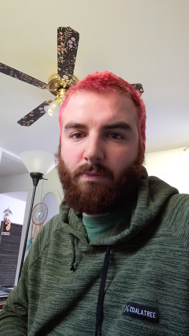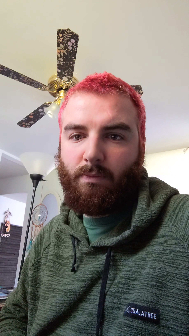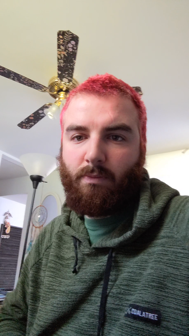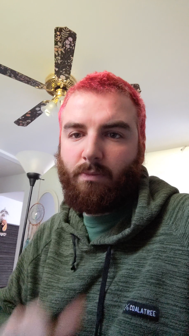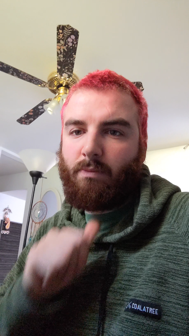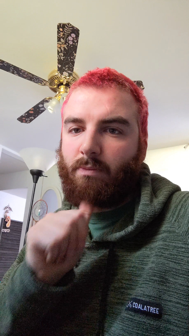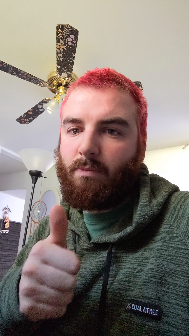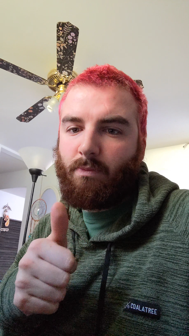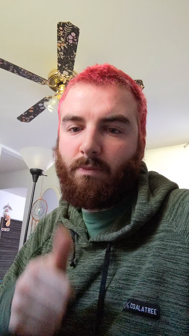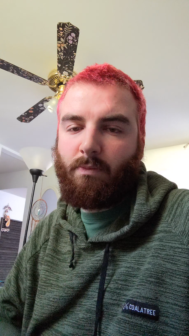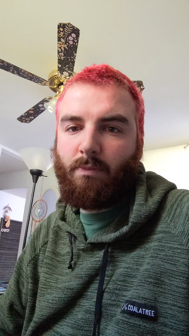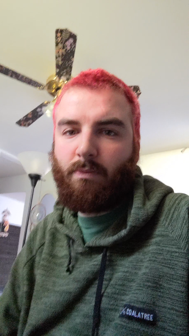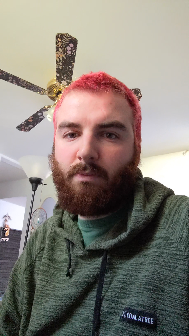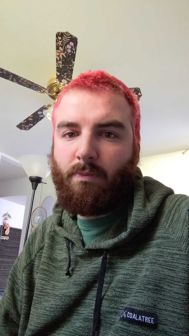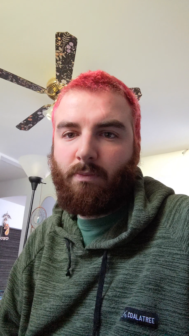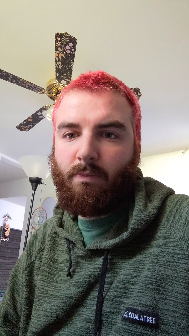don't